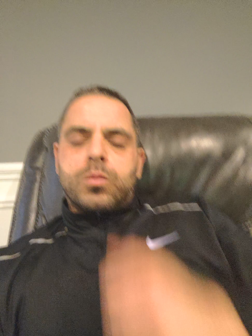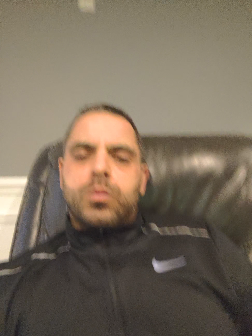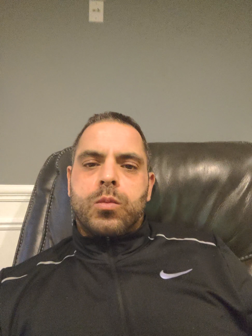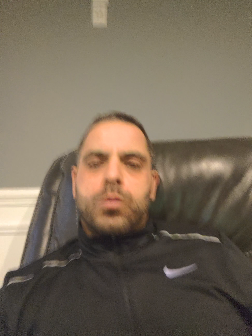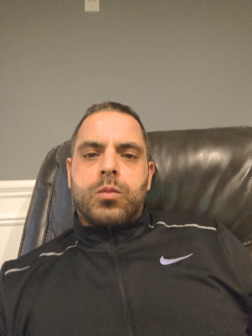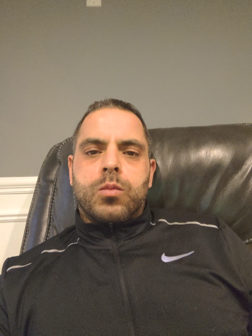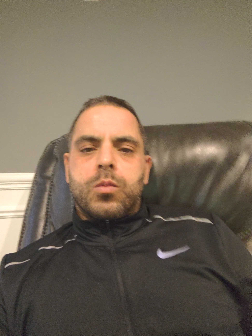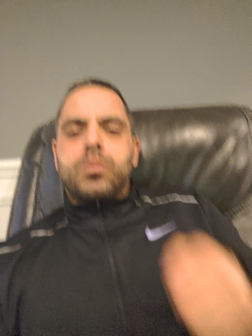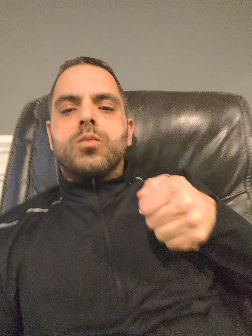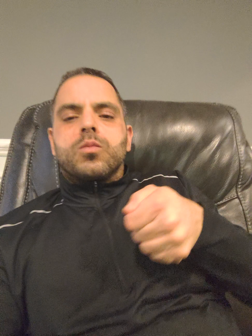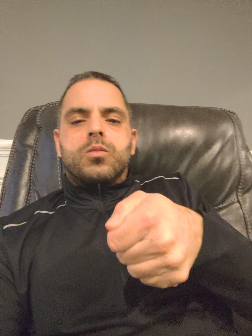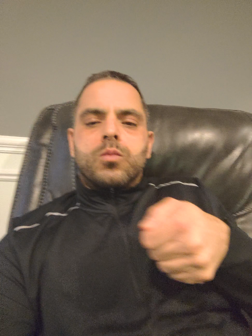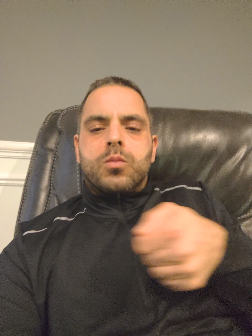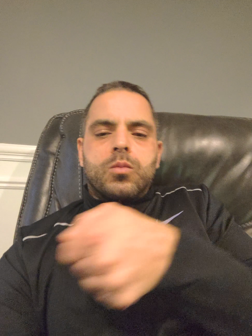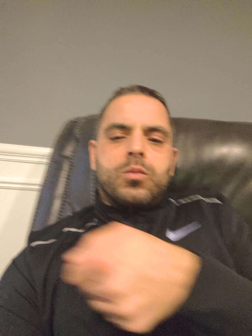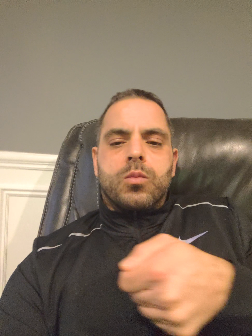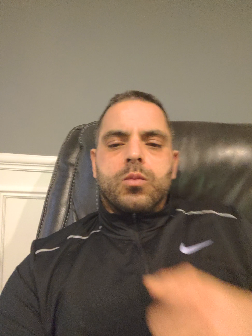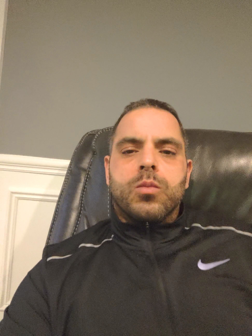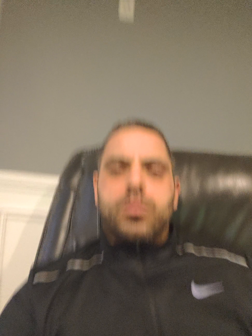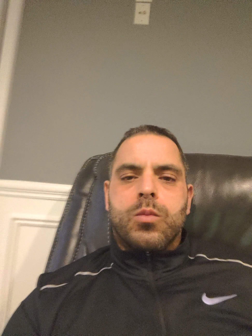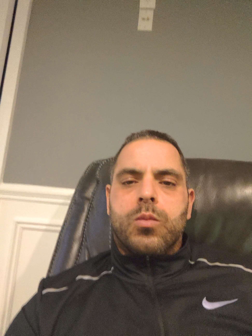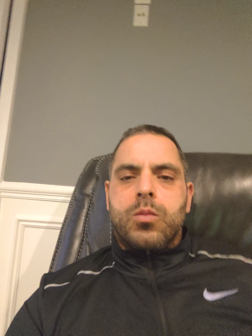vacuum